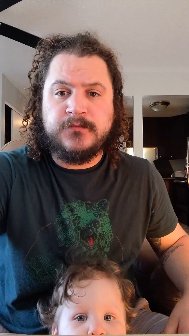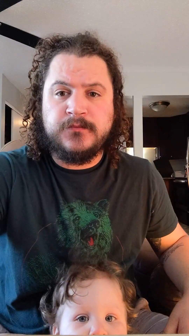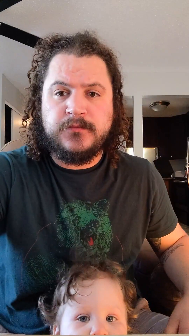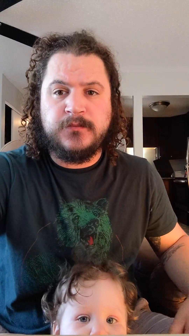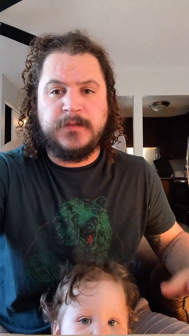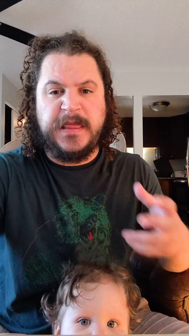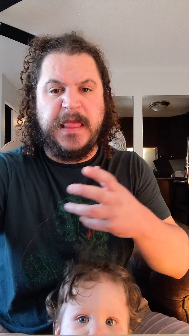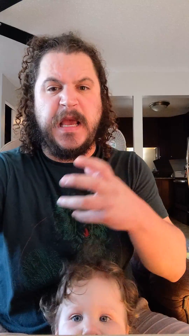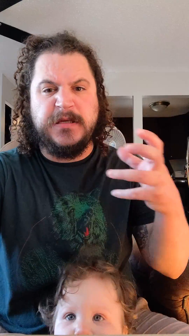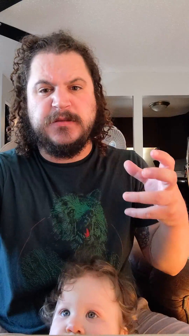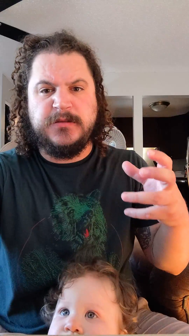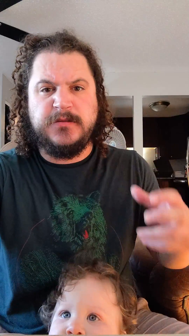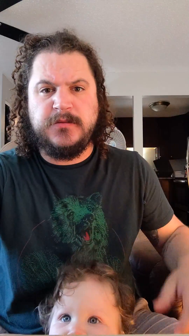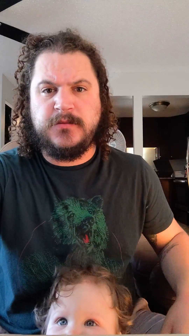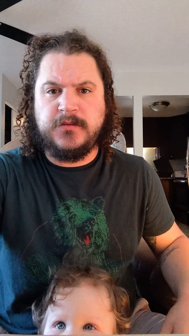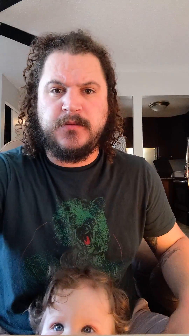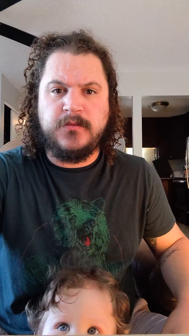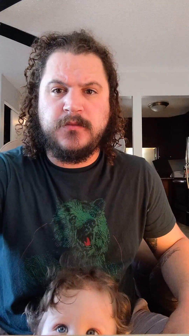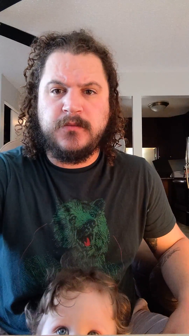a lot